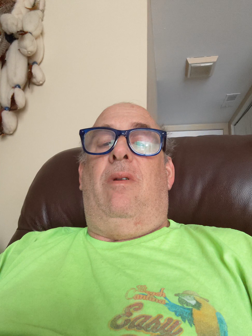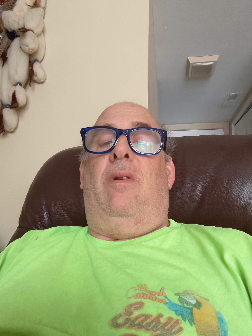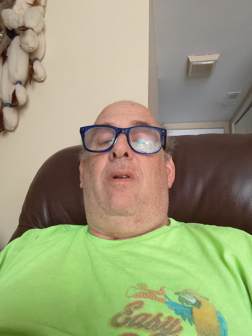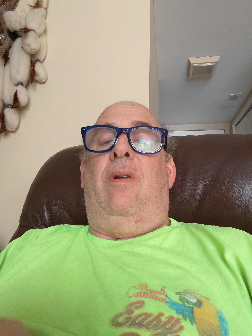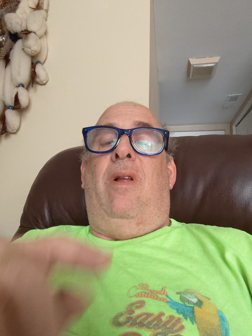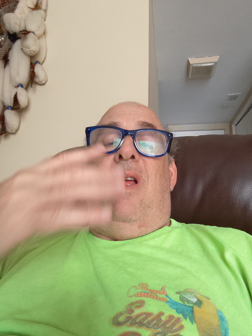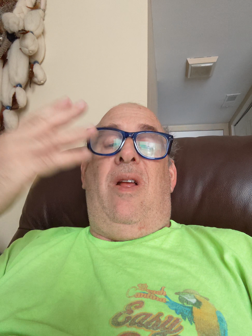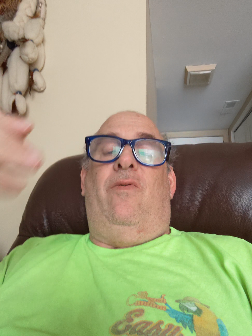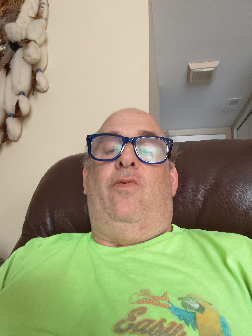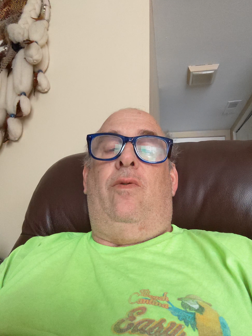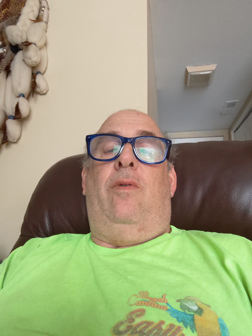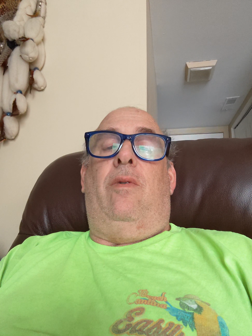outside